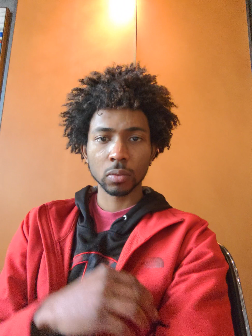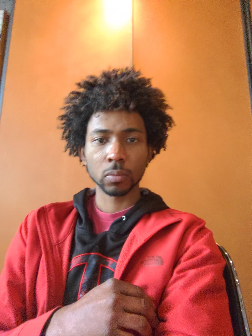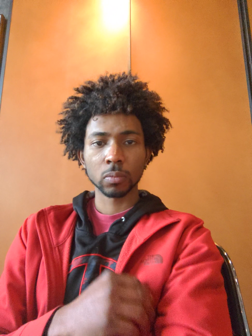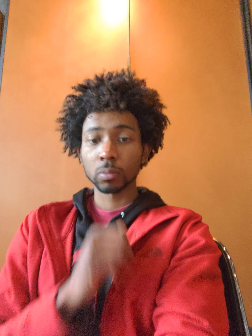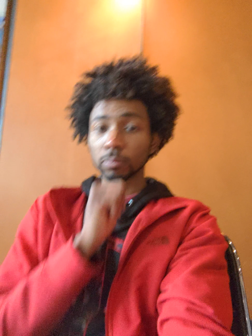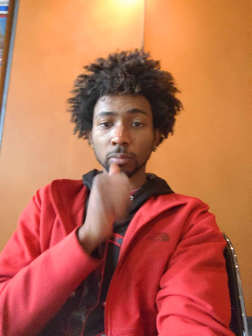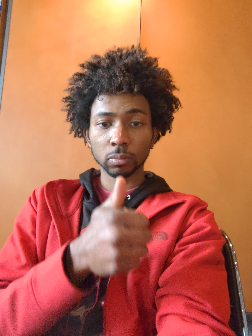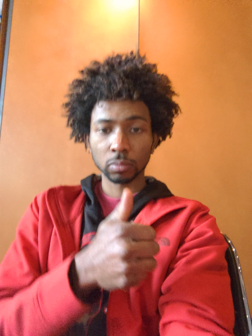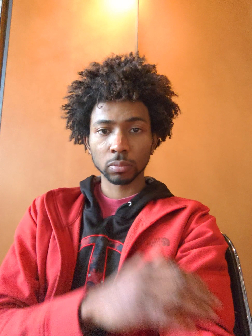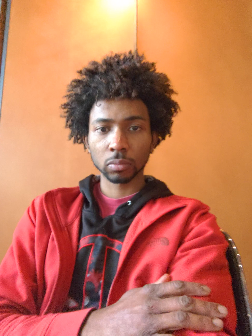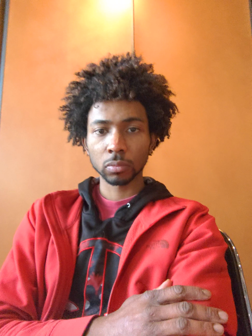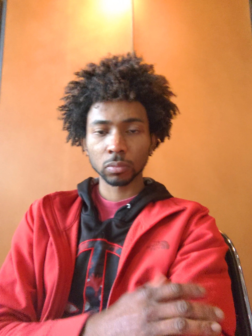not